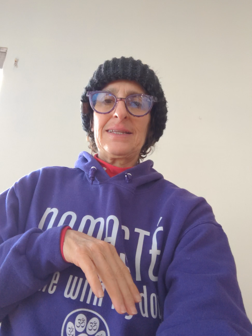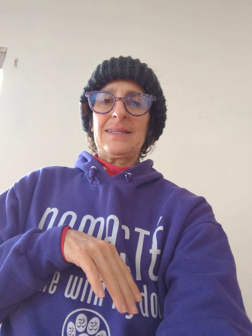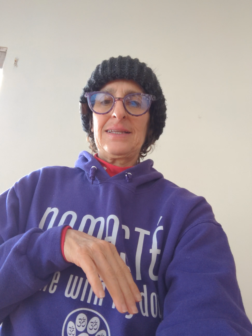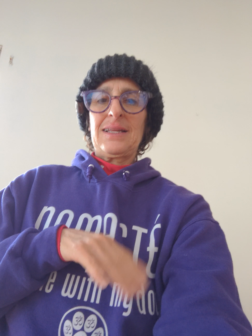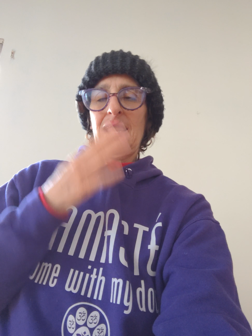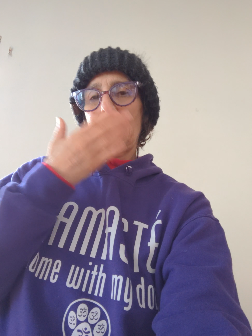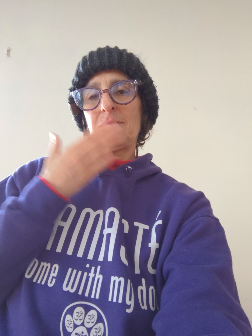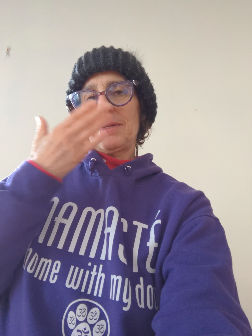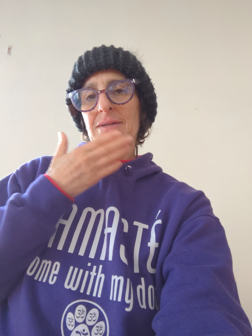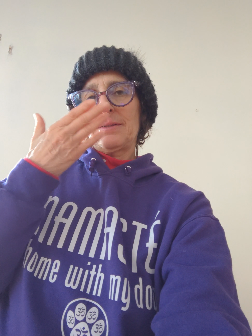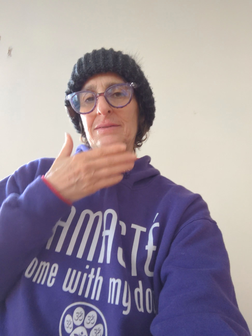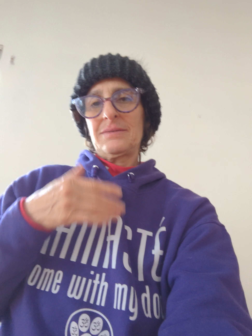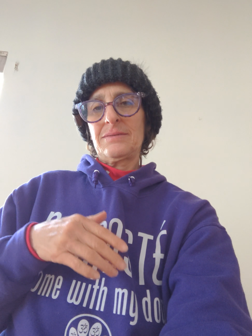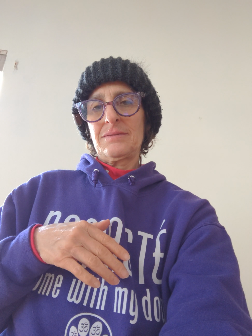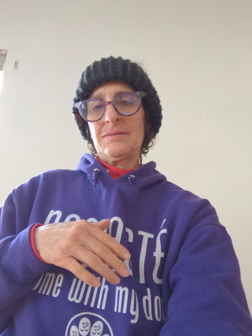napkin